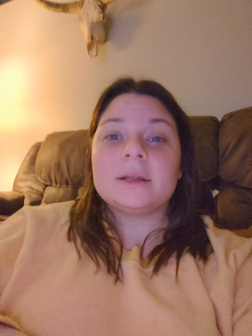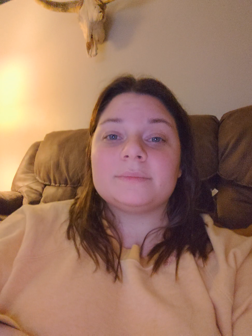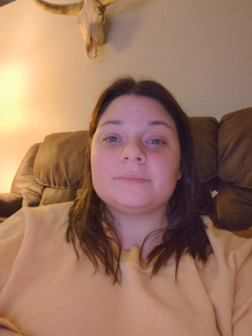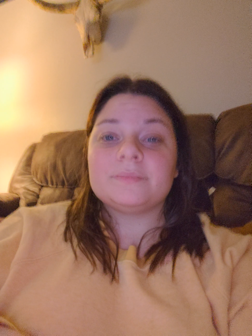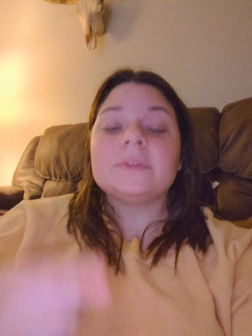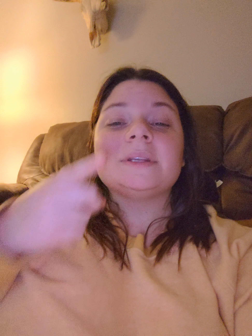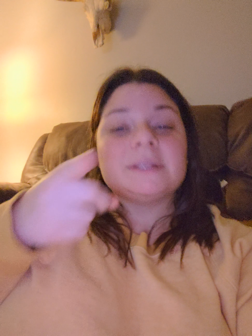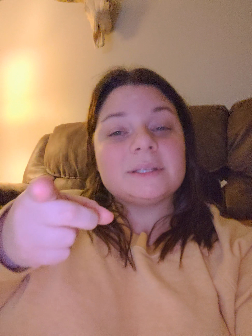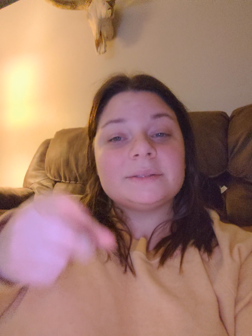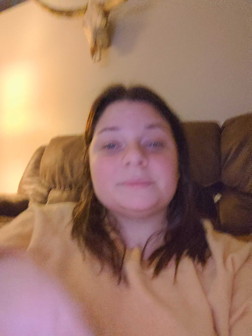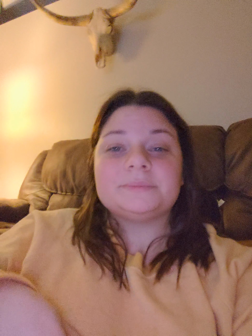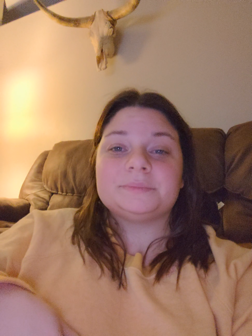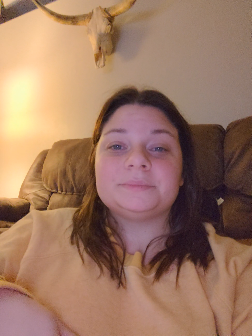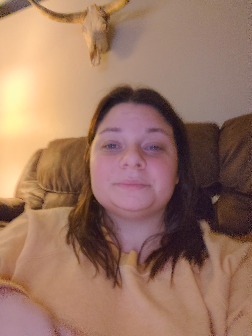he/she/it